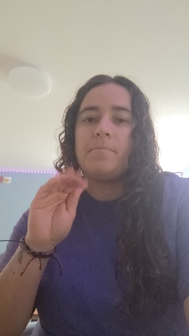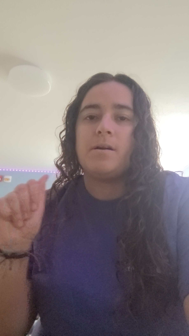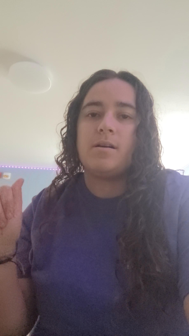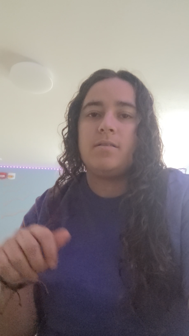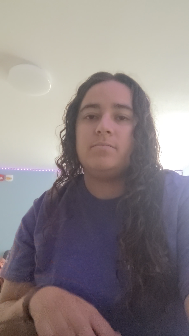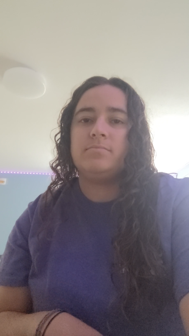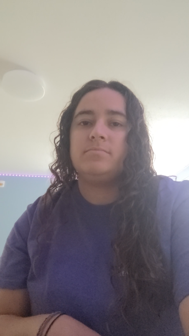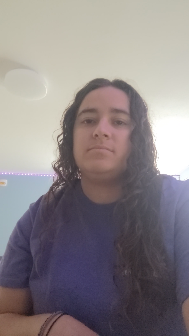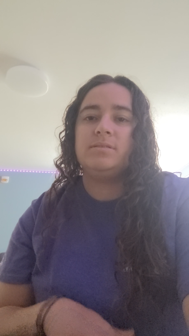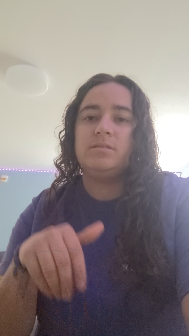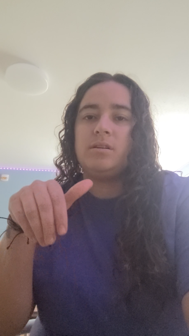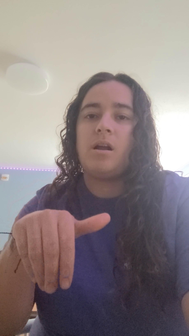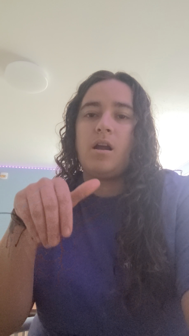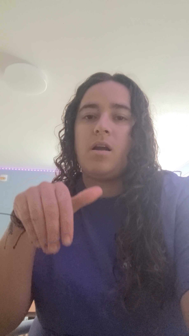night night